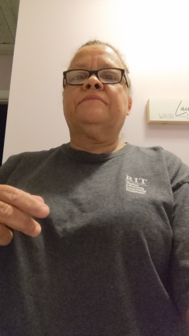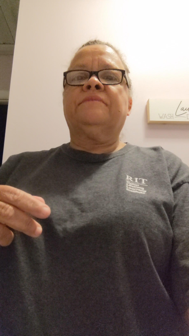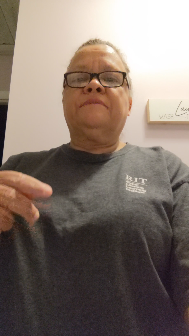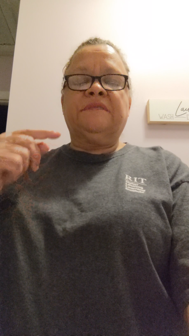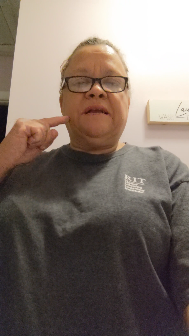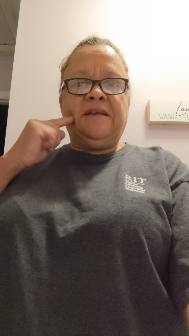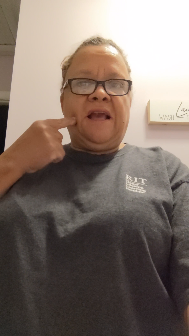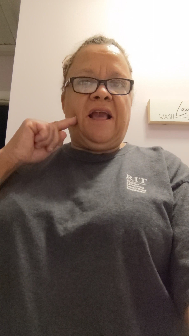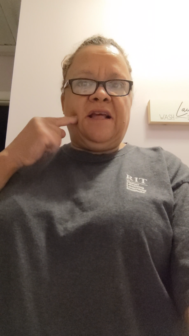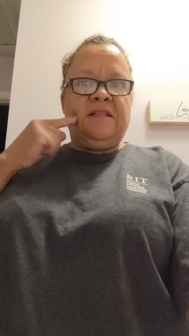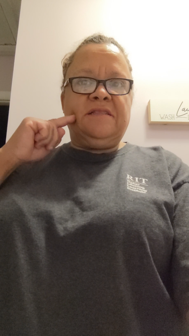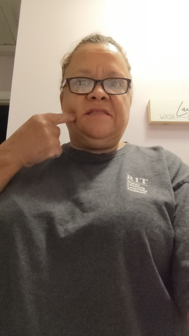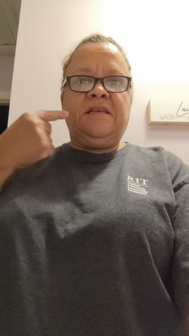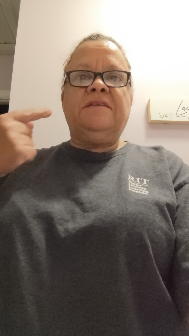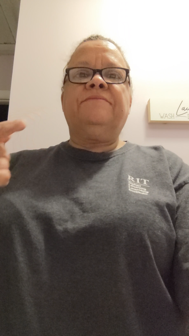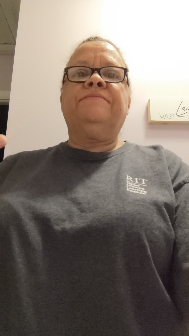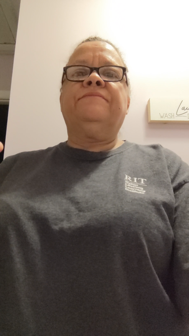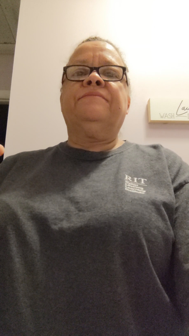candy